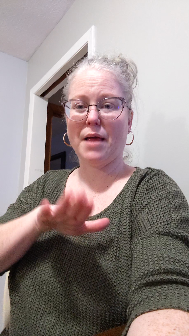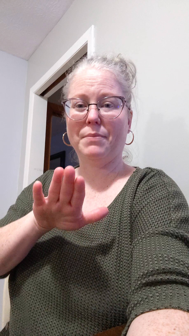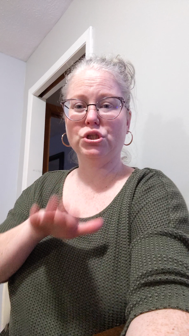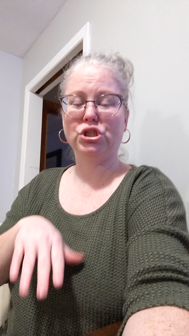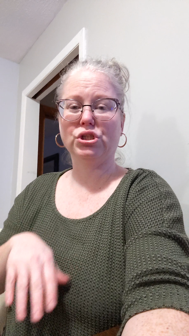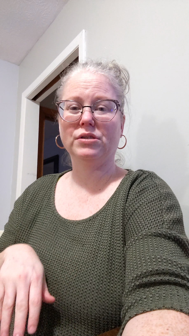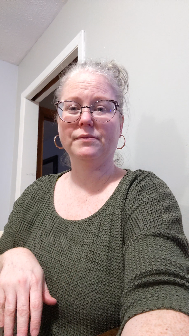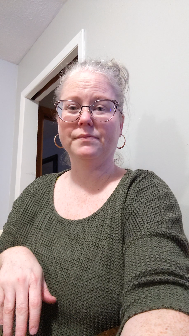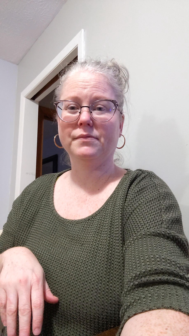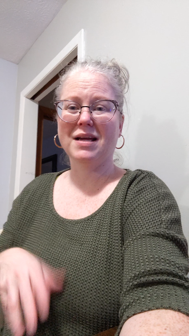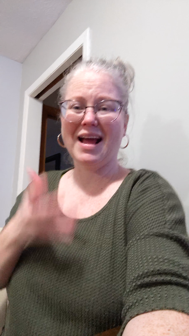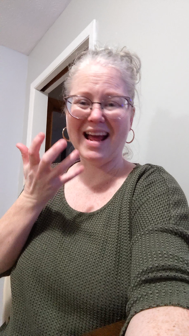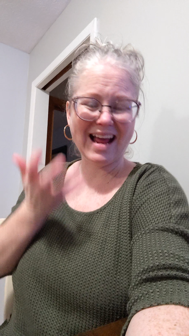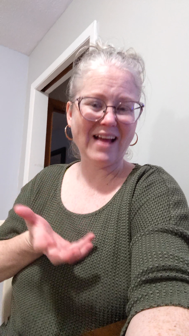heavy